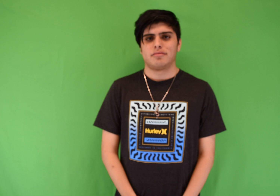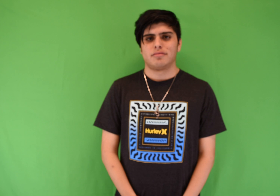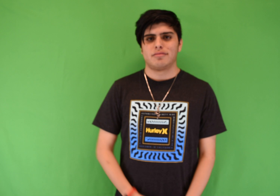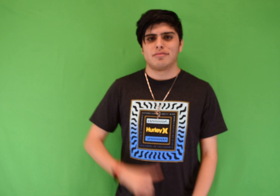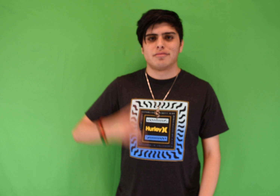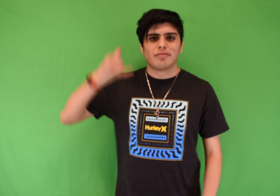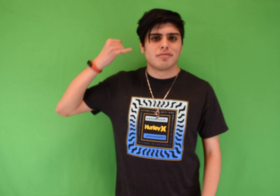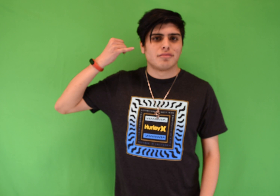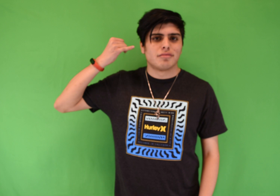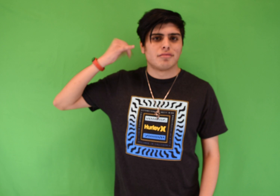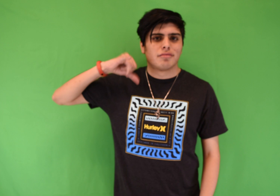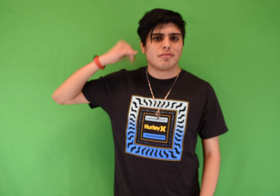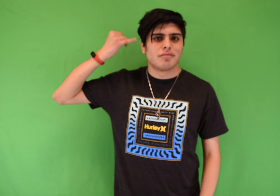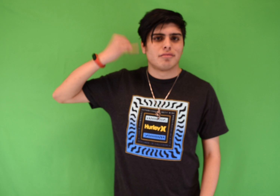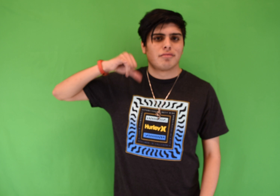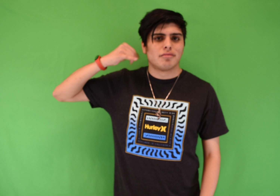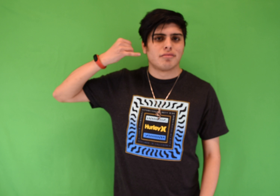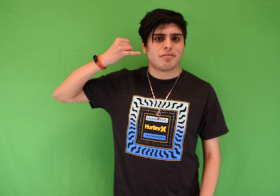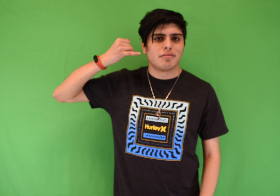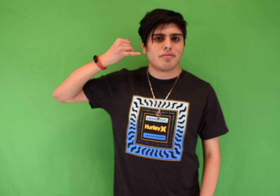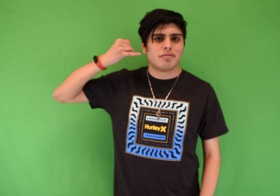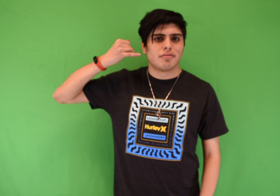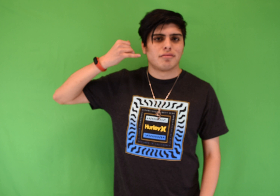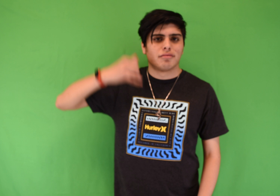teléfono